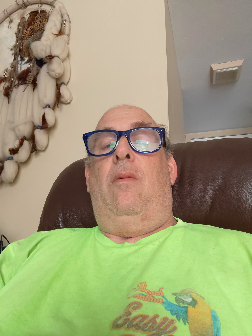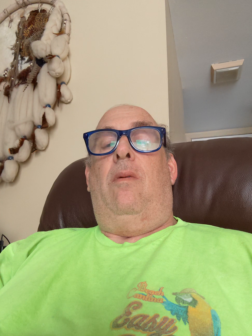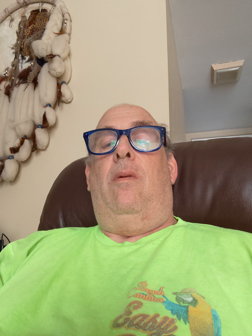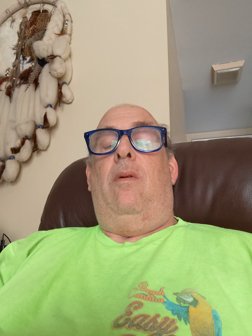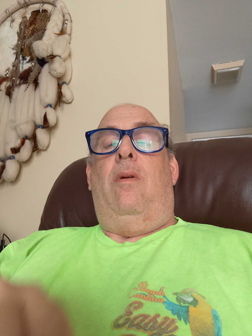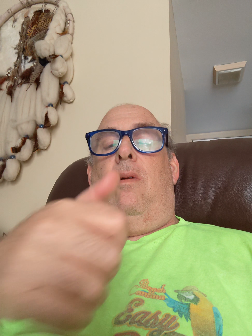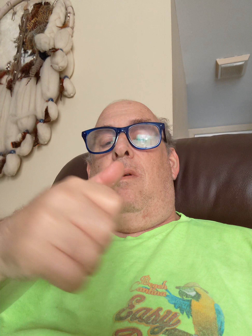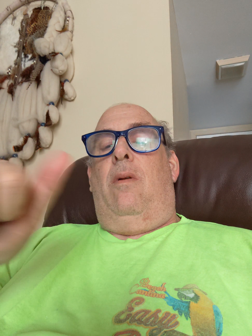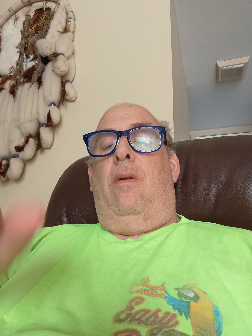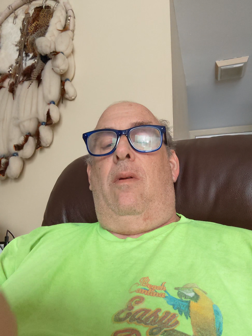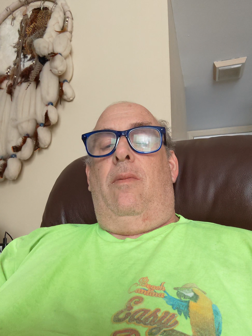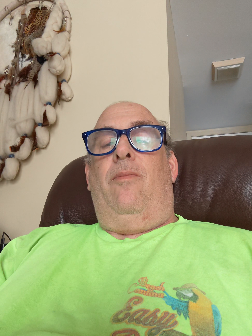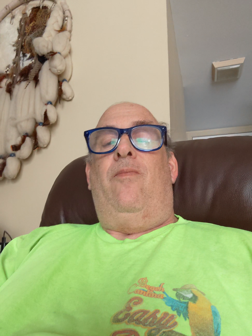any